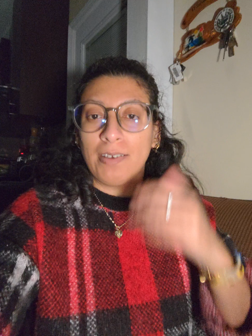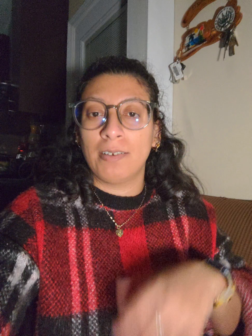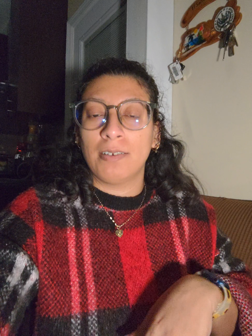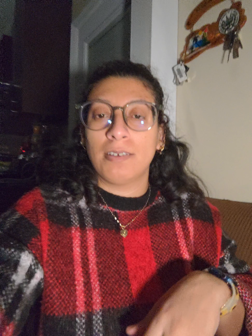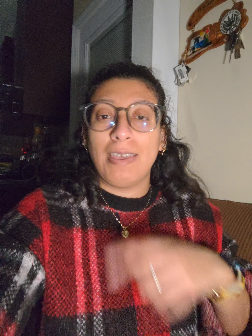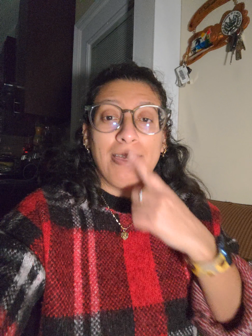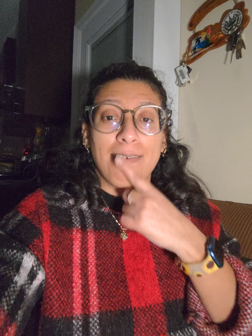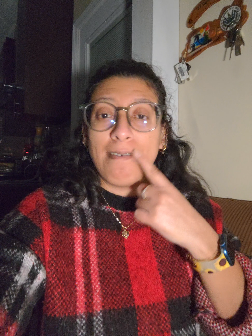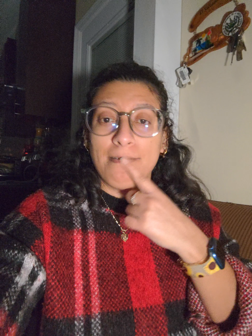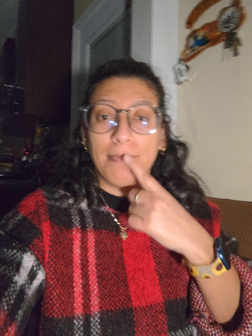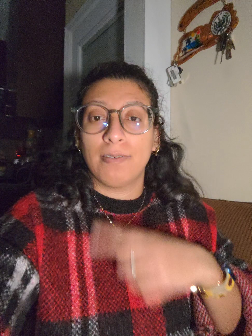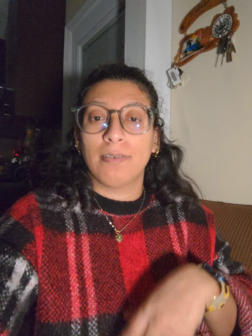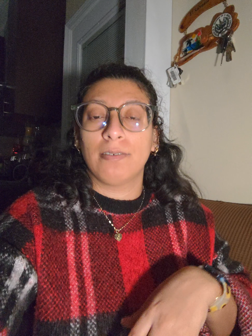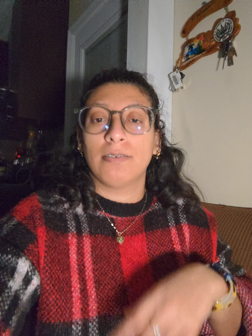lips